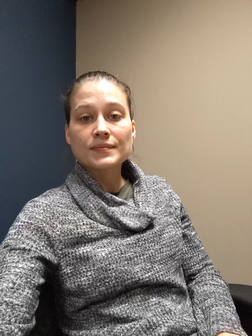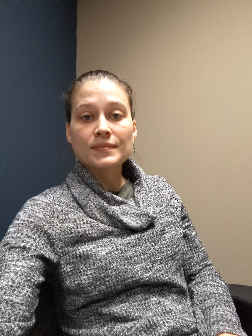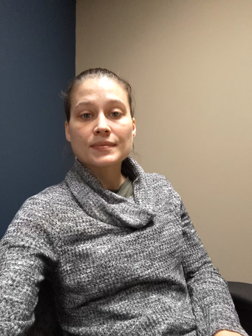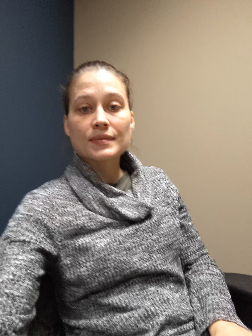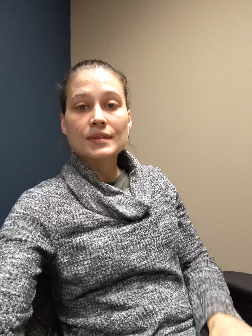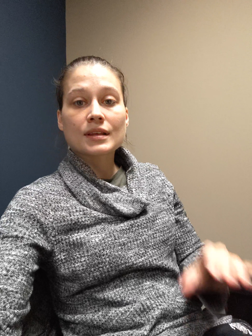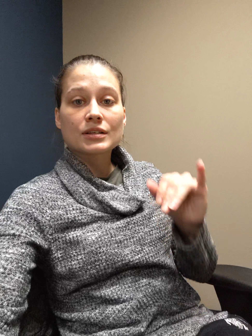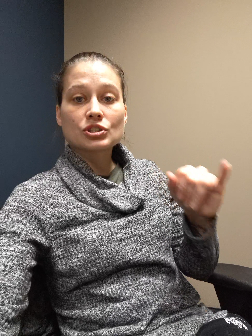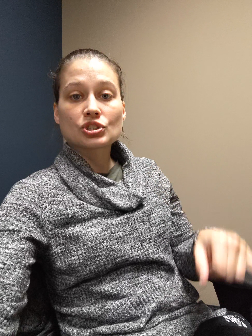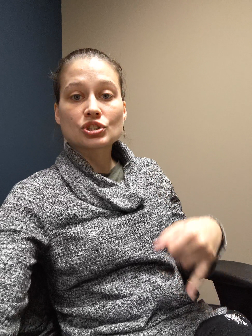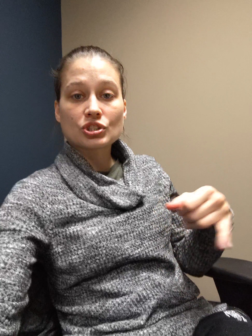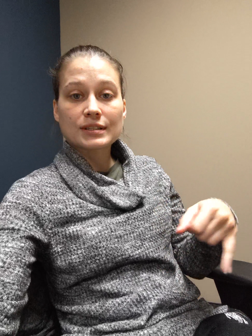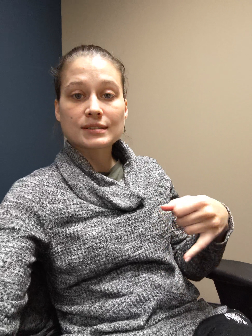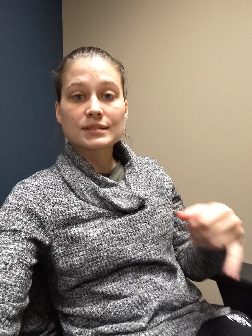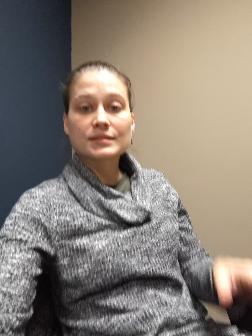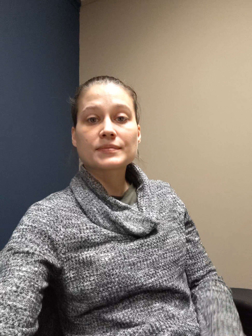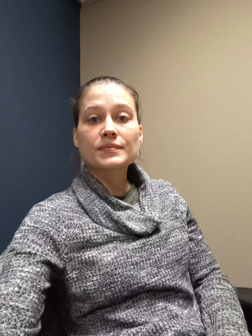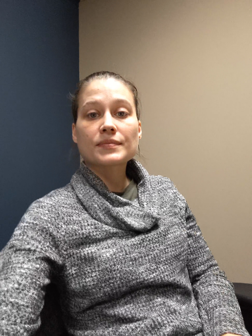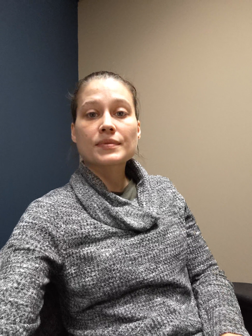jeans